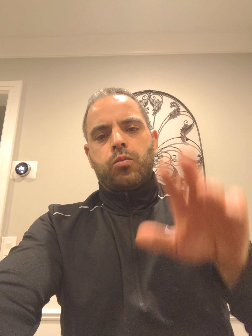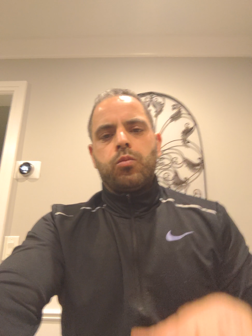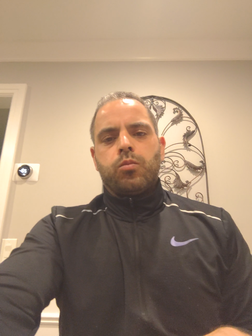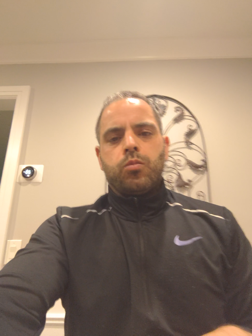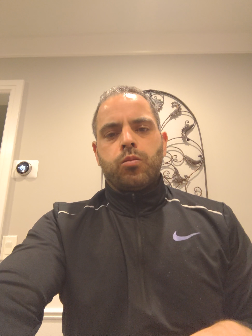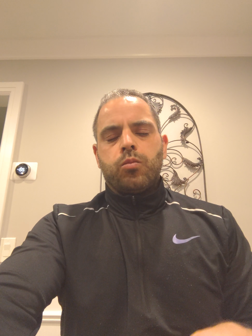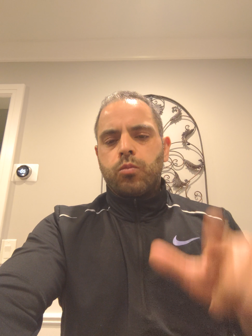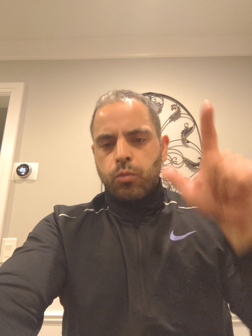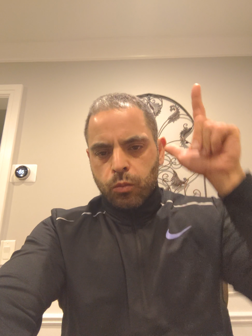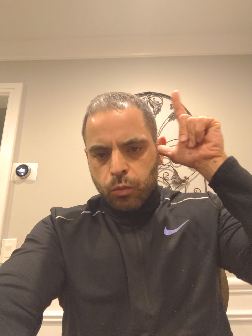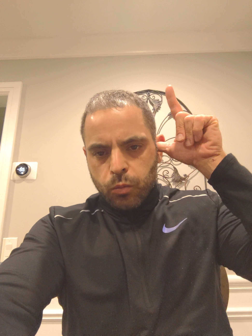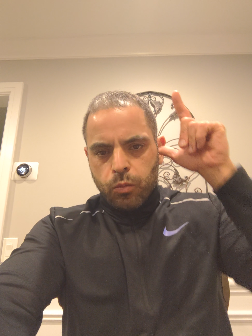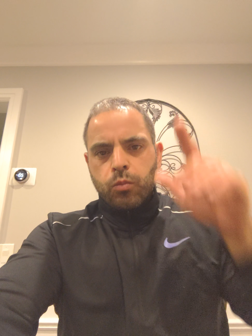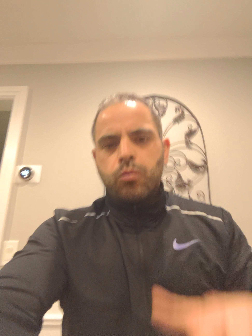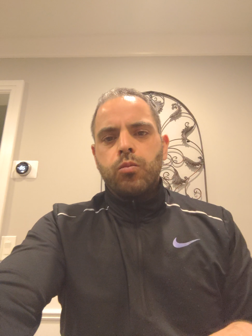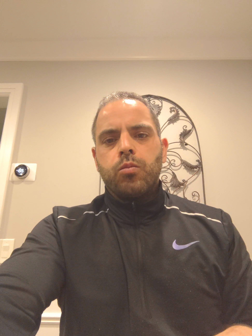listen